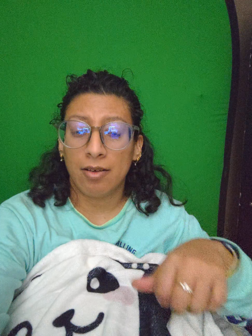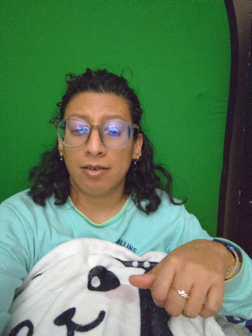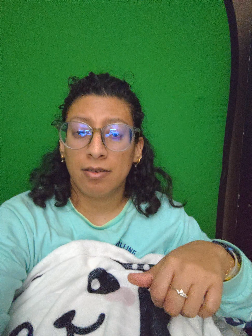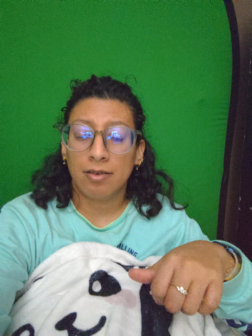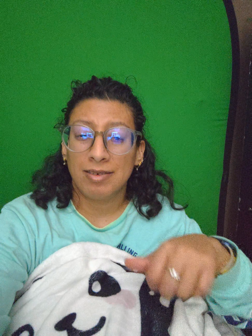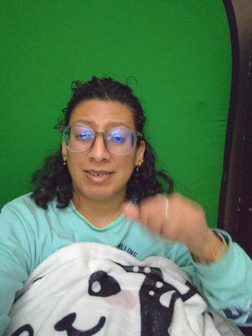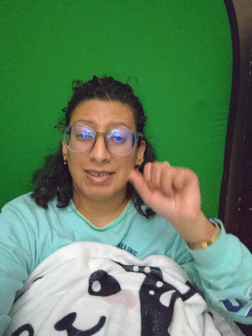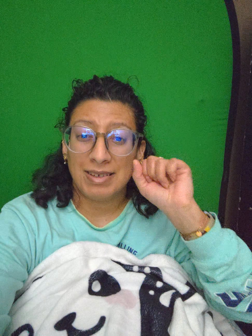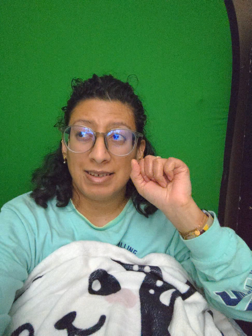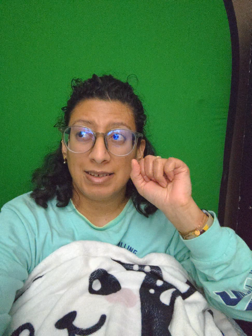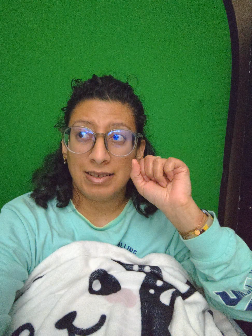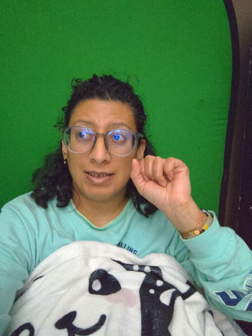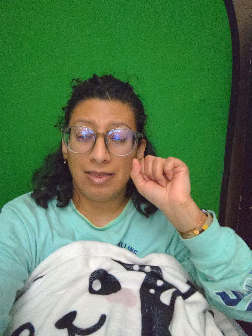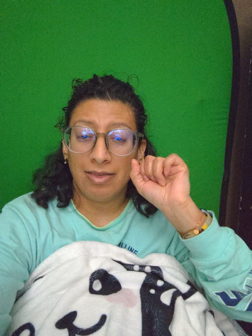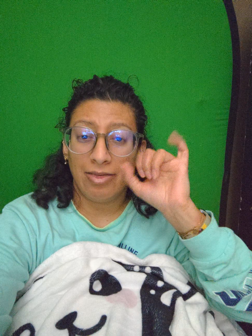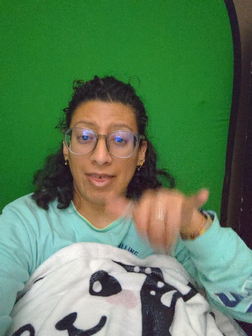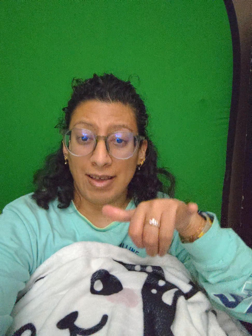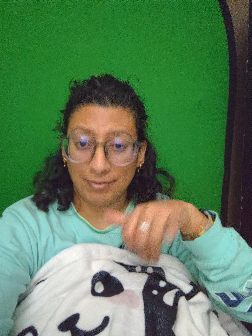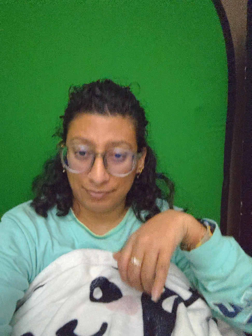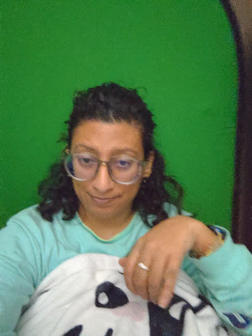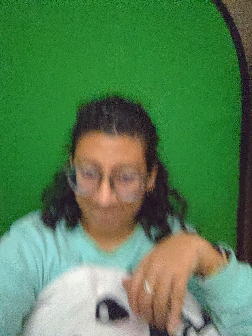that